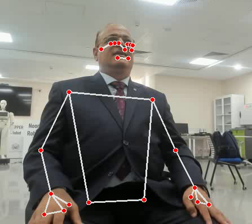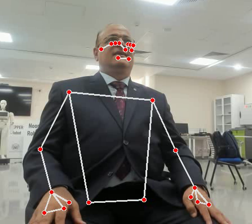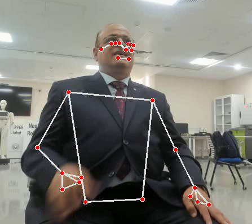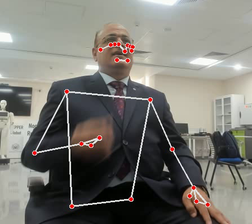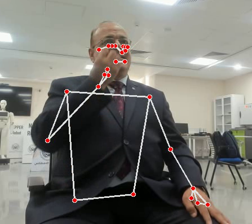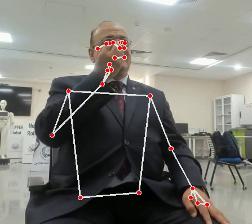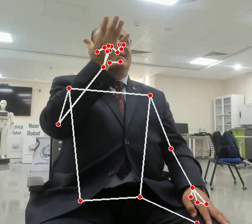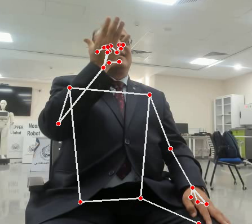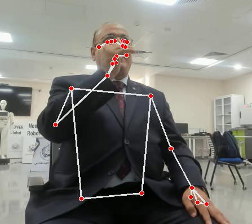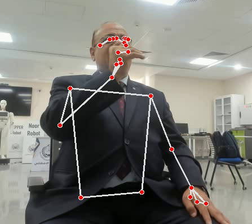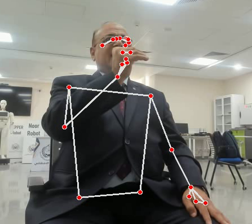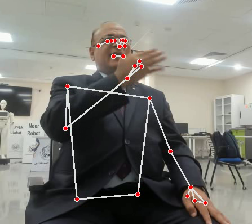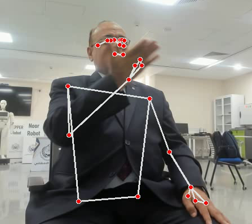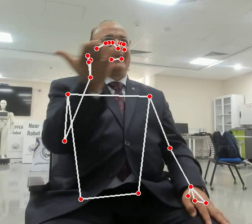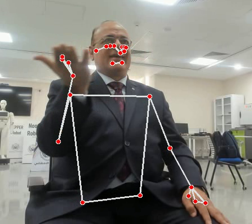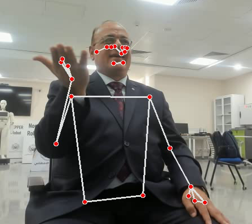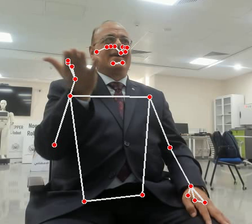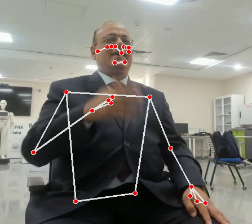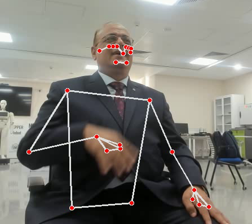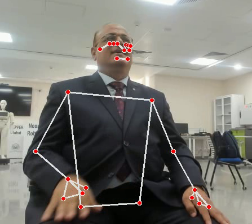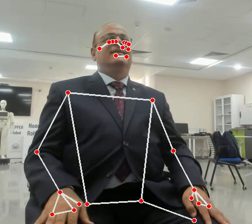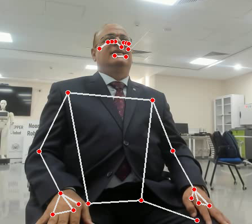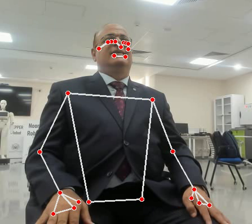sabhl elkheer